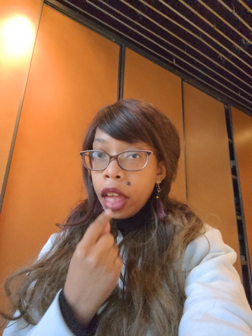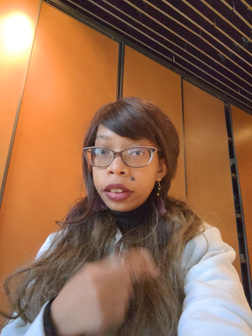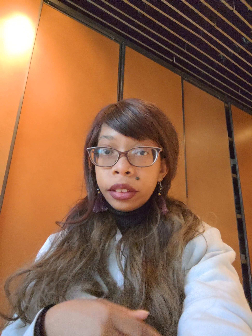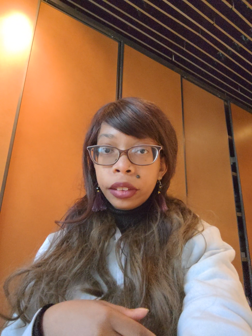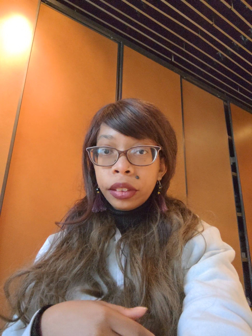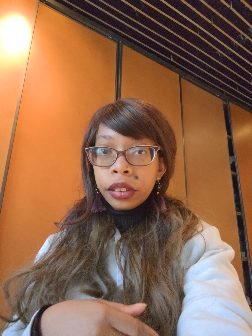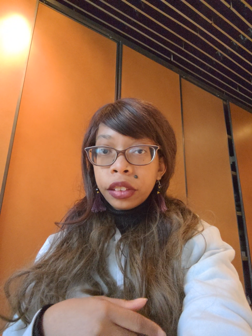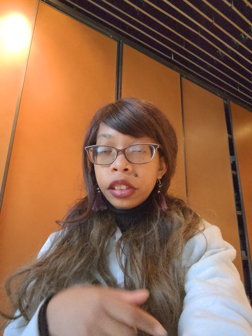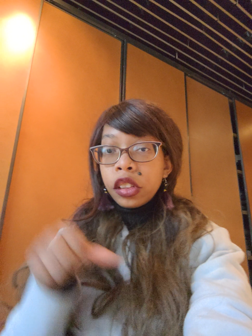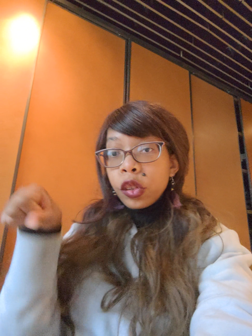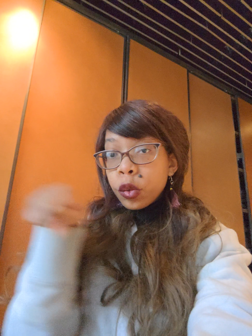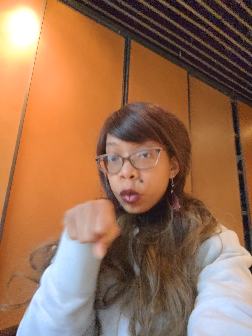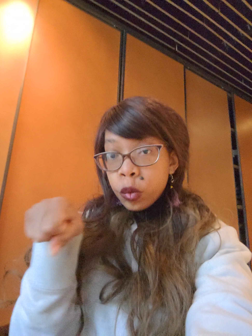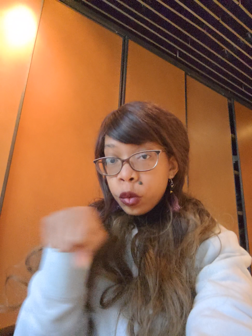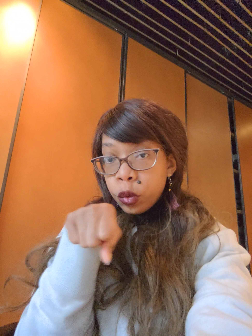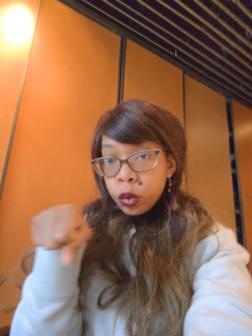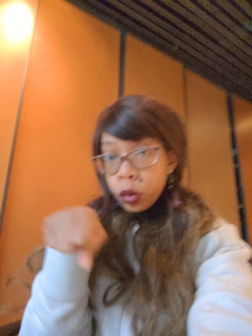shoe